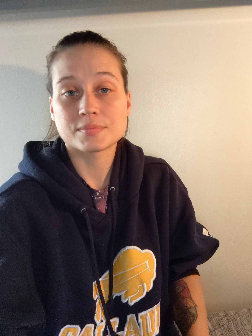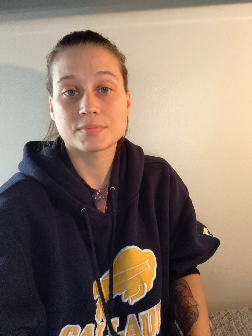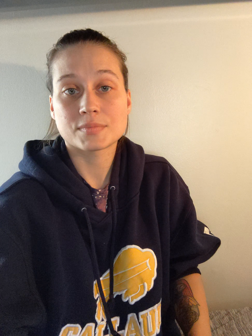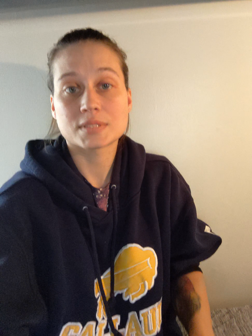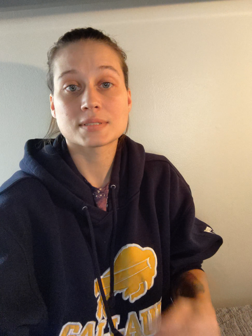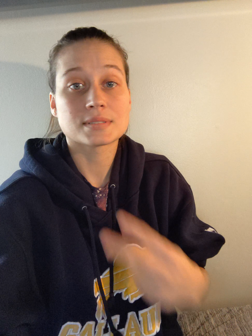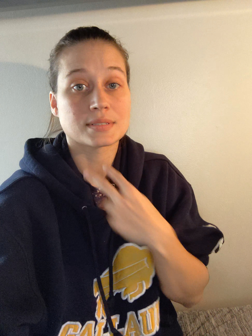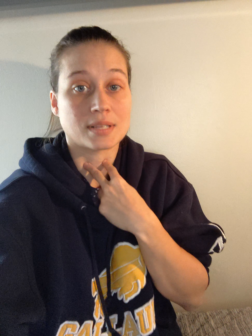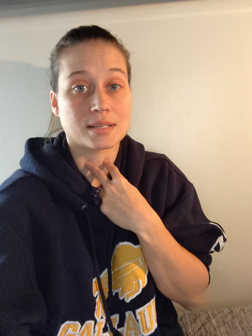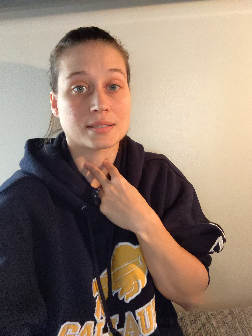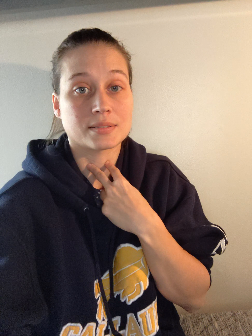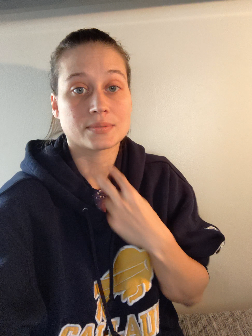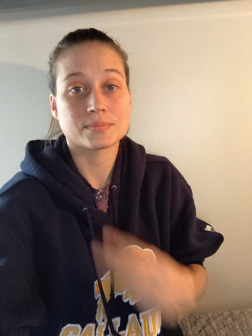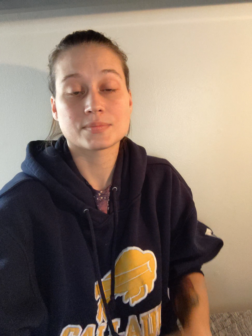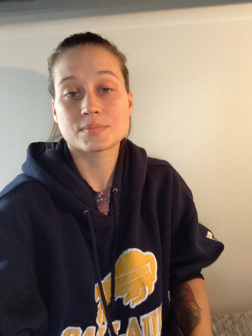stuck